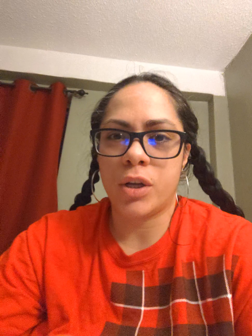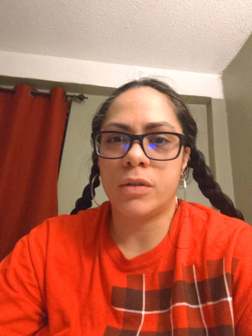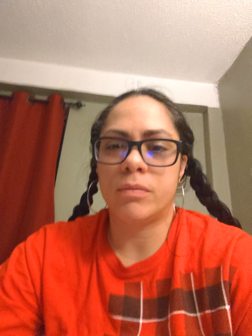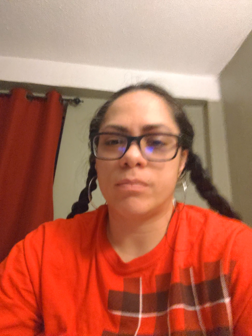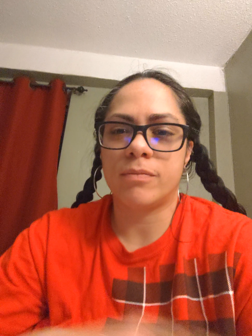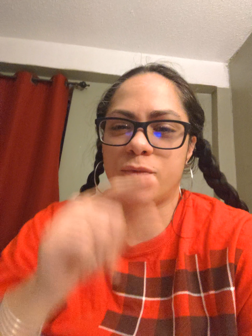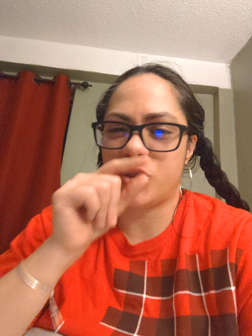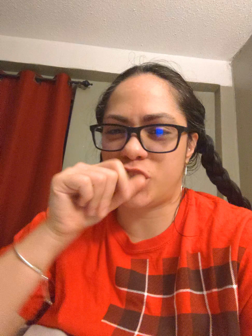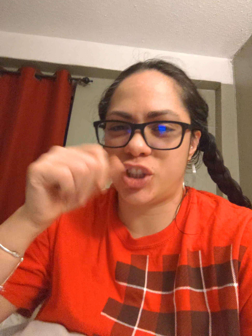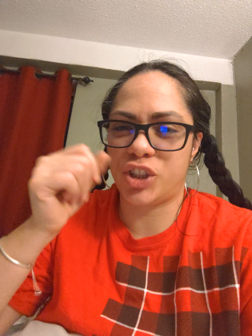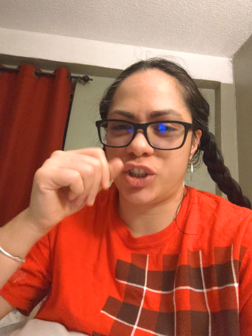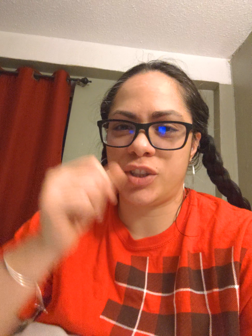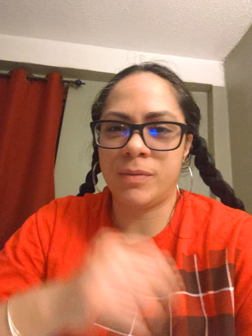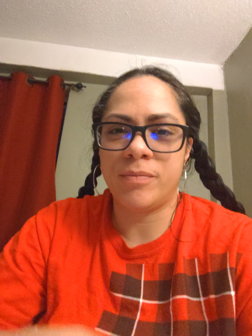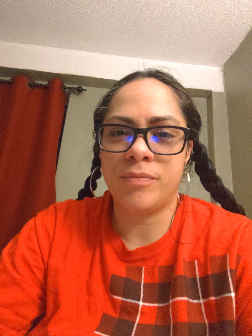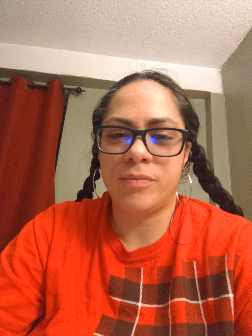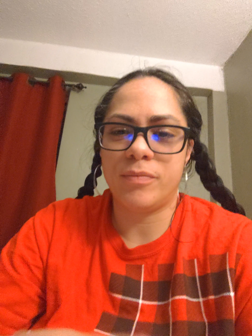hen